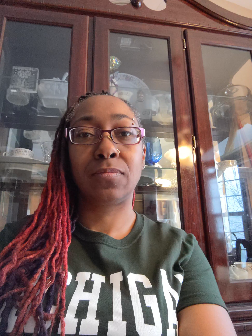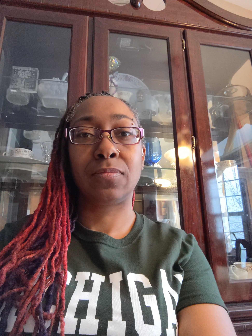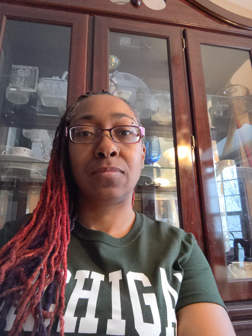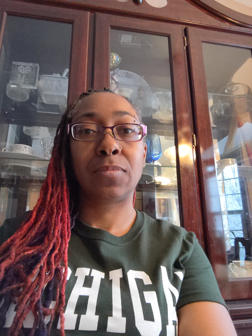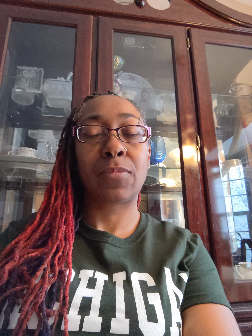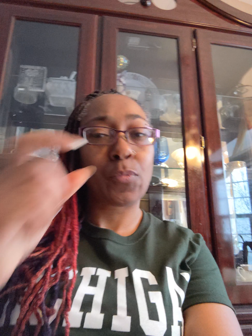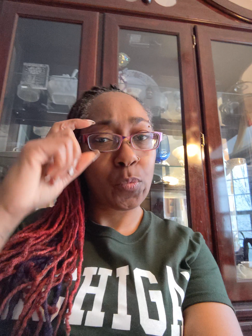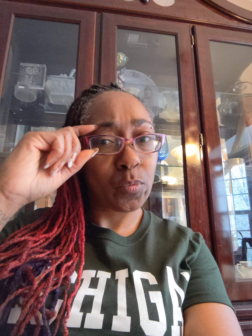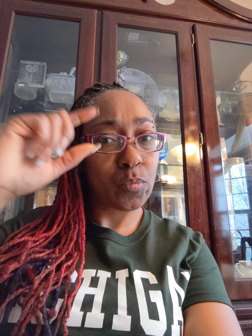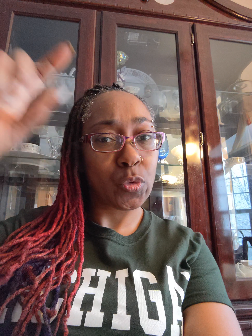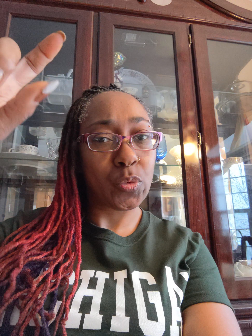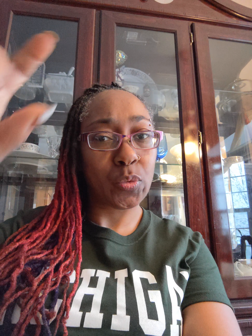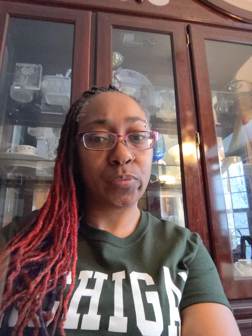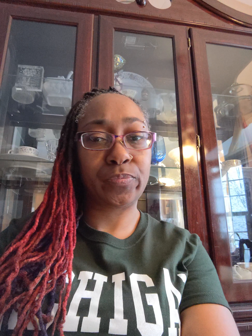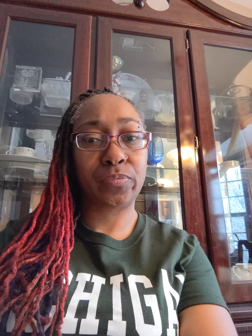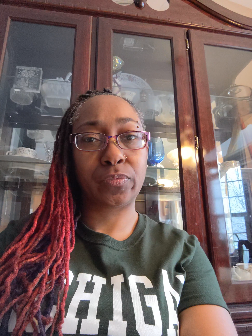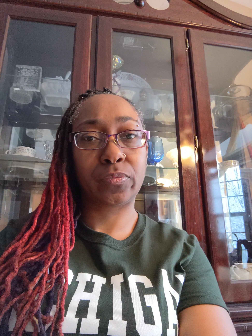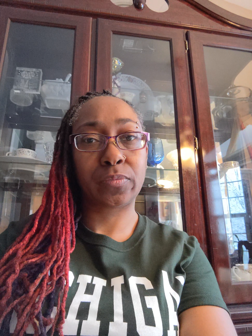moon